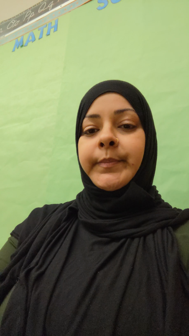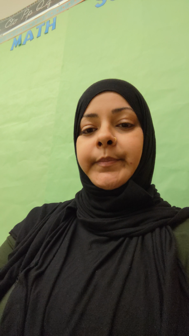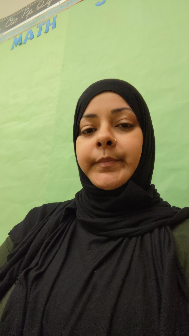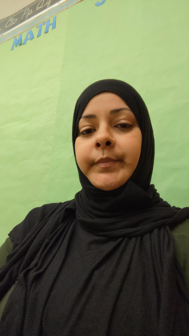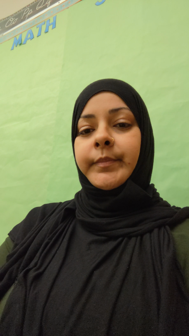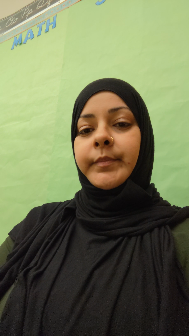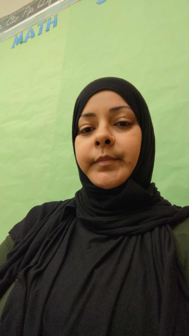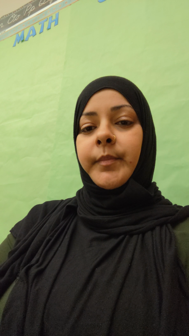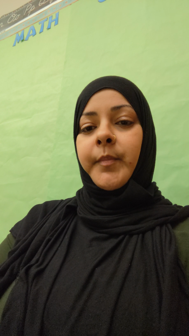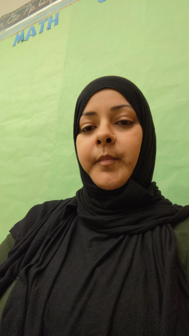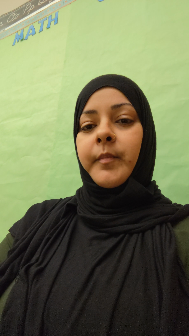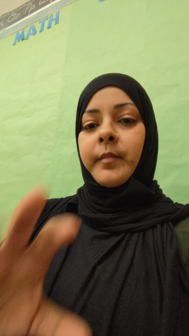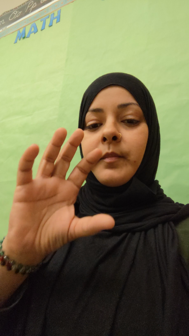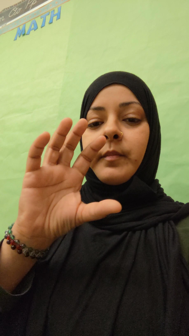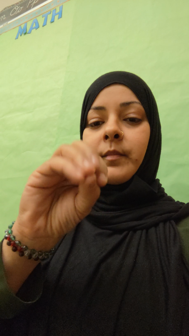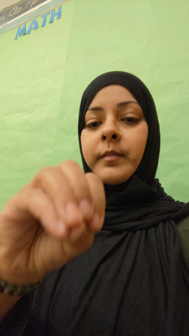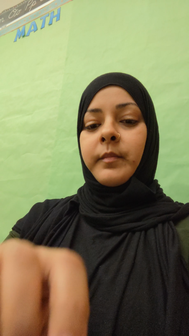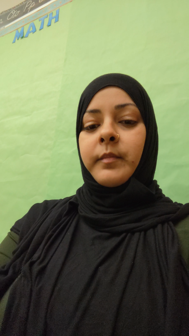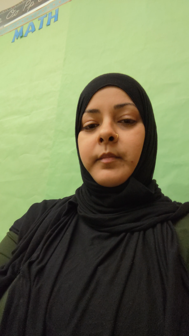bite